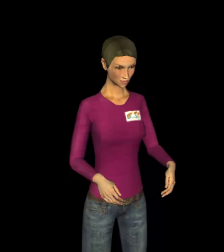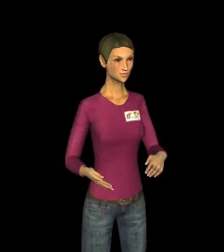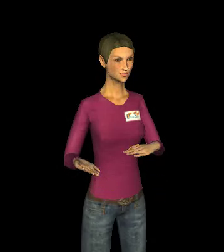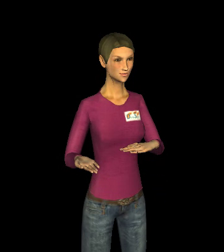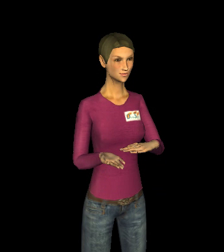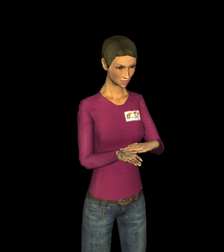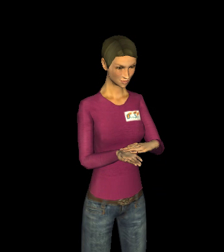فرن